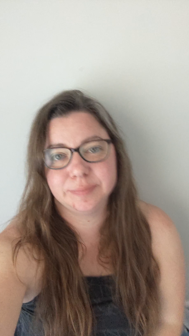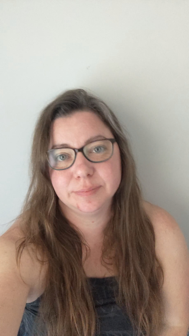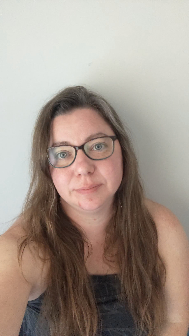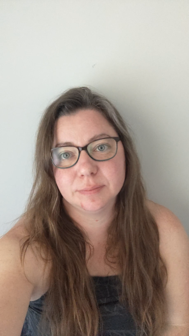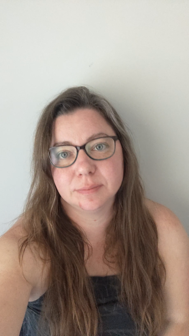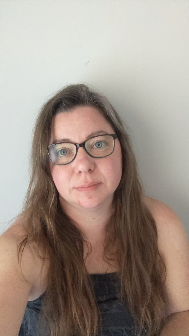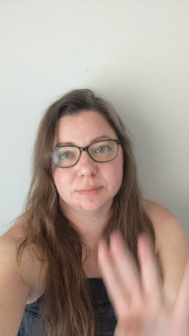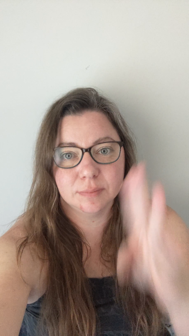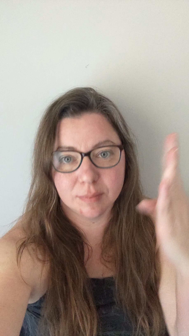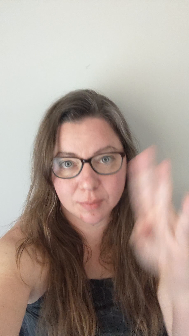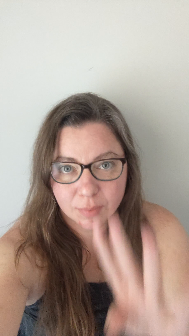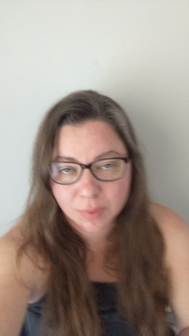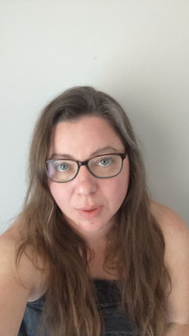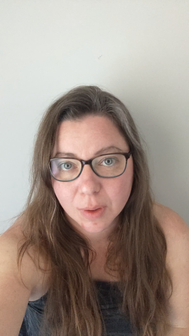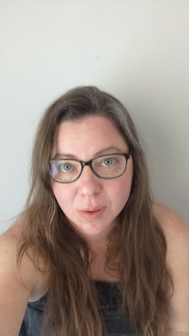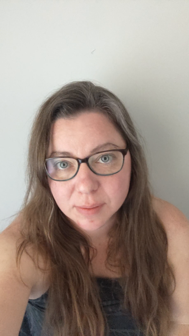door